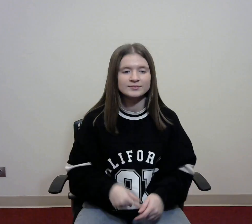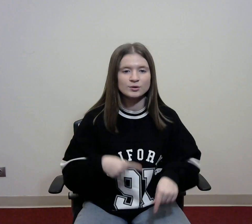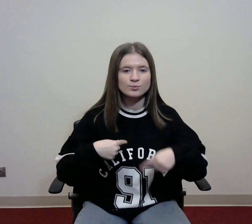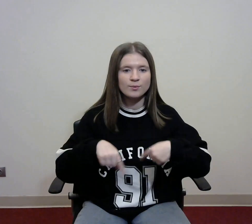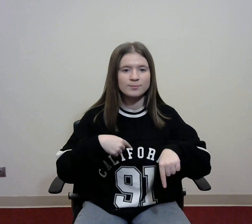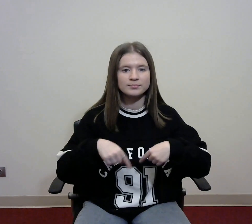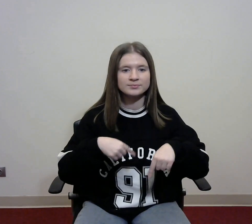futbol